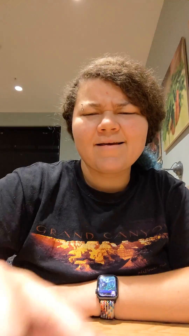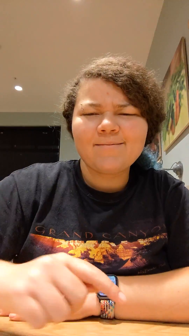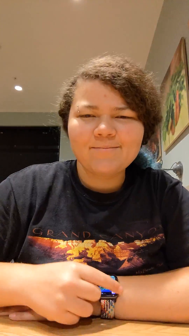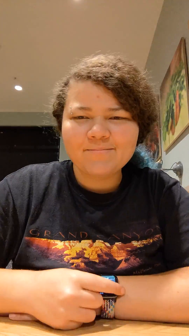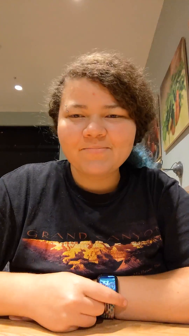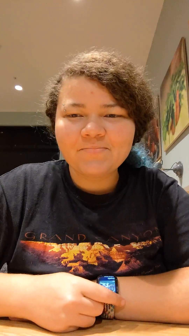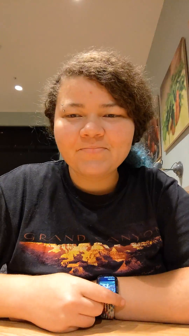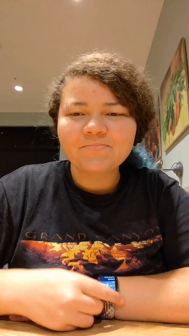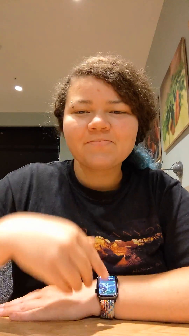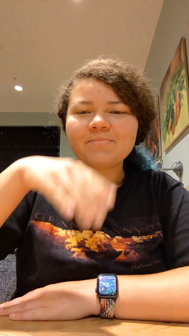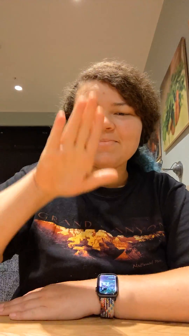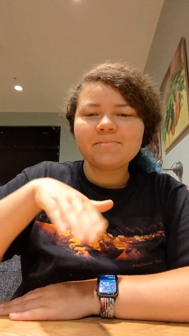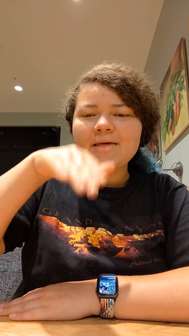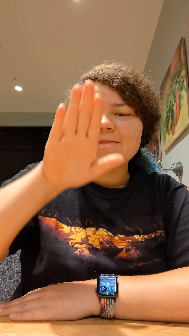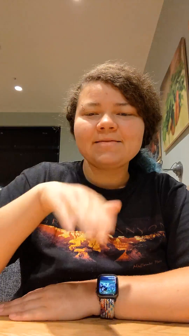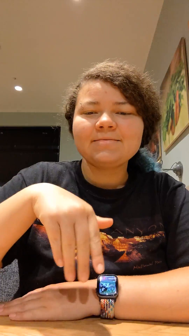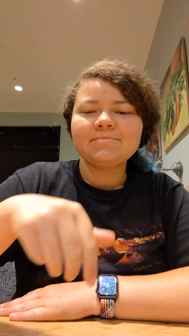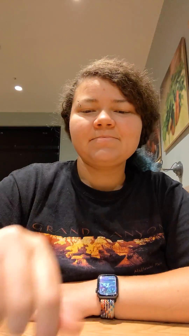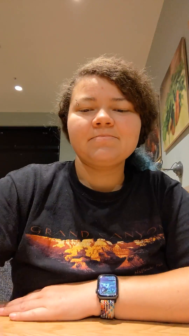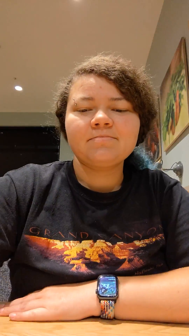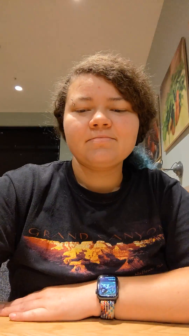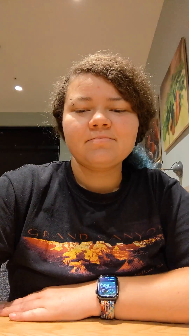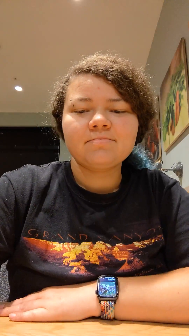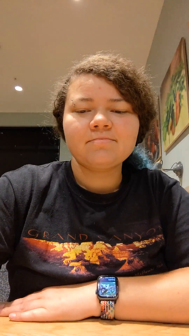paint